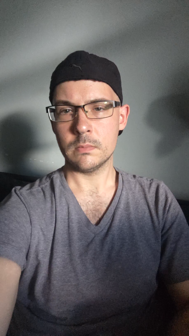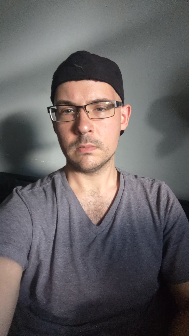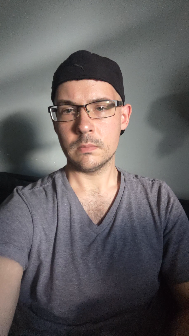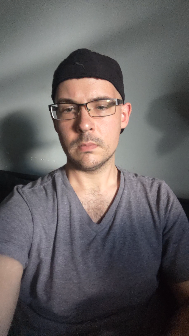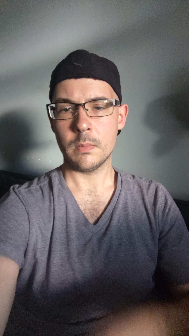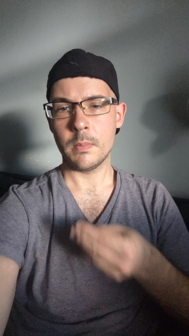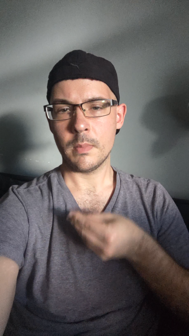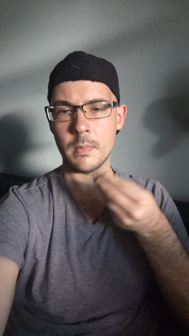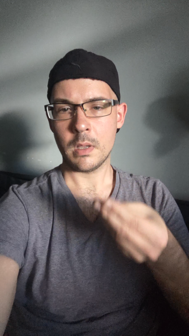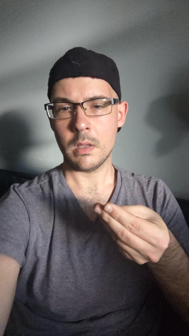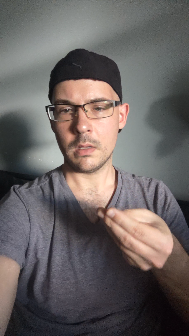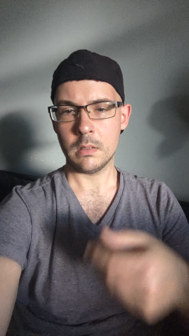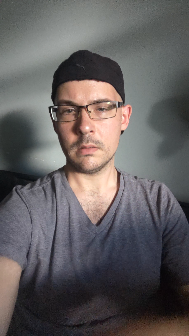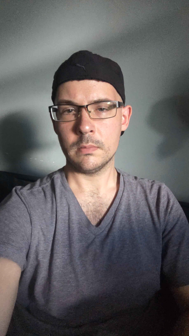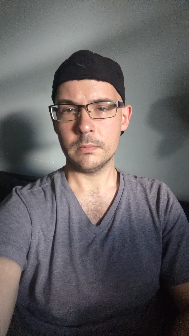buy